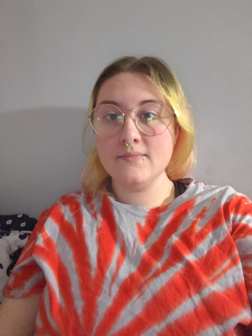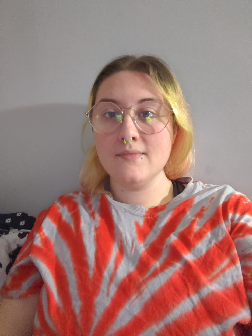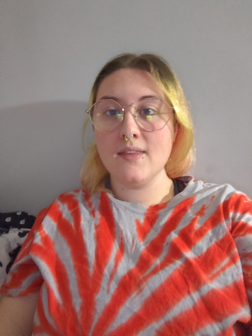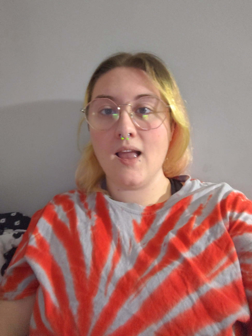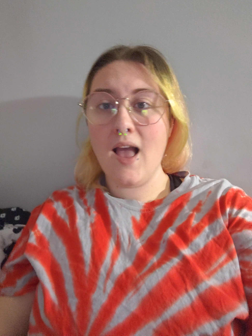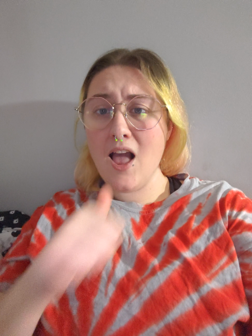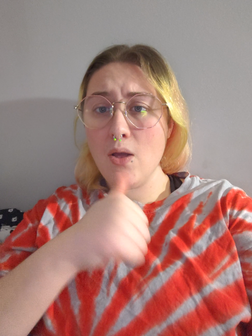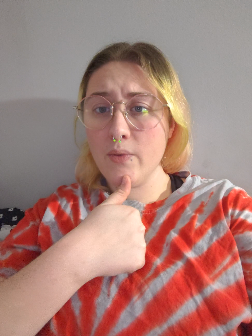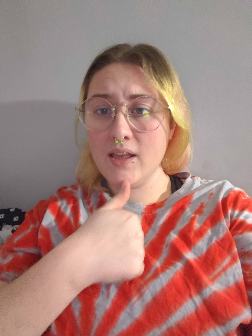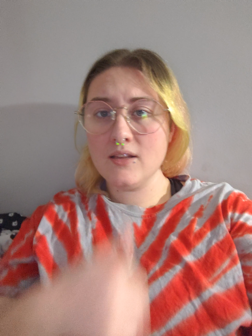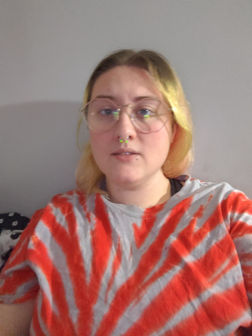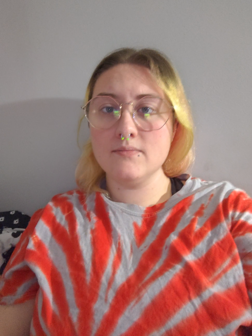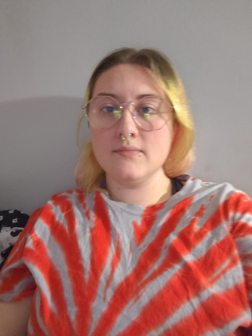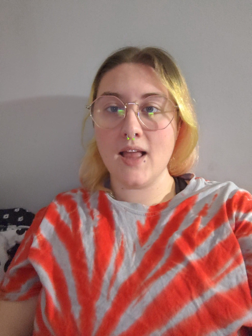owie